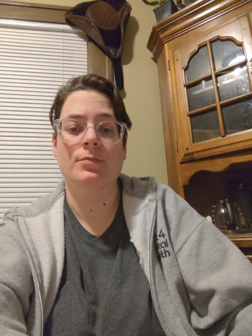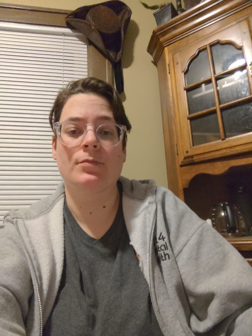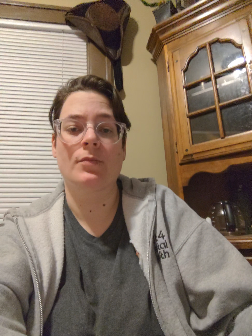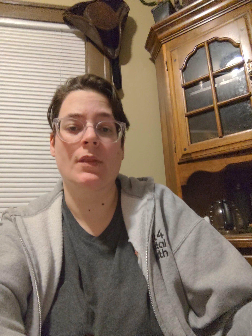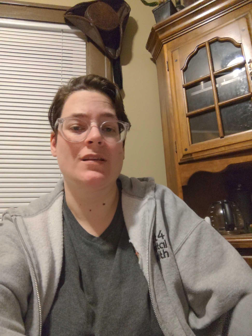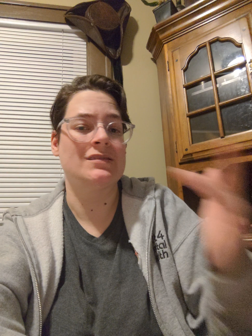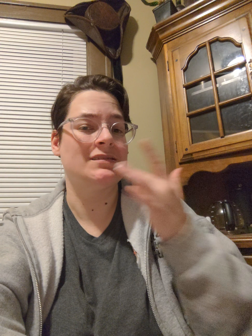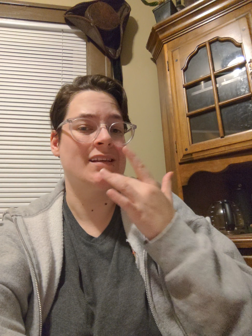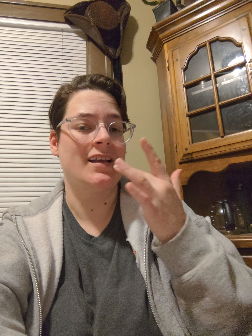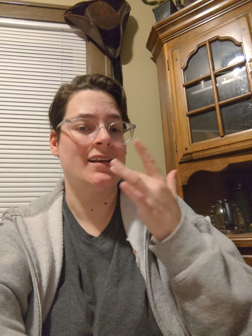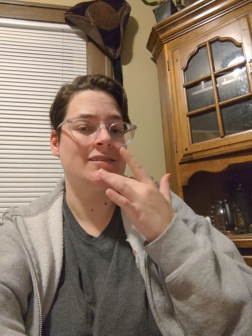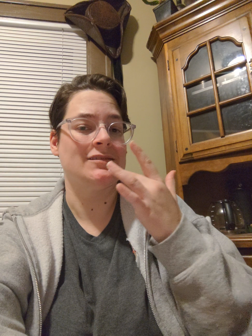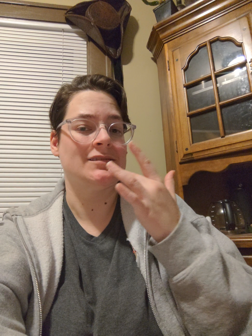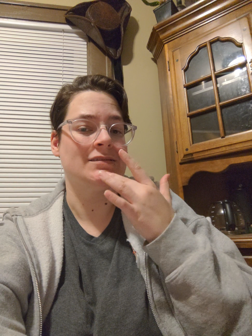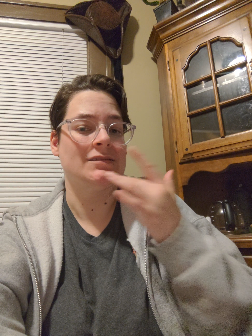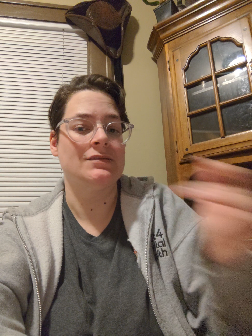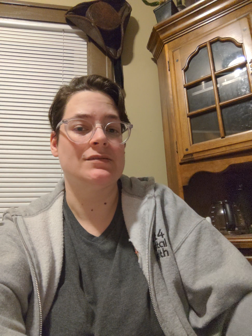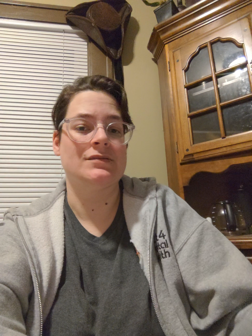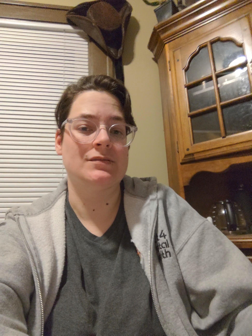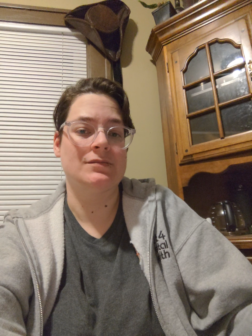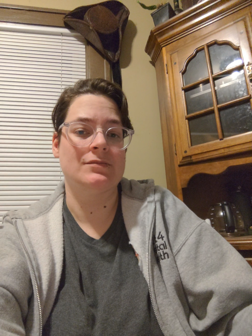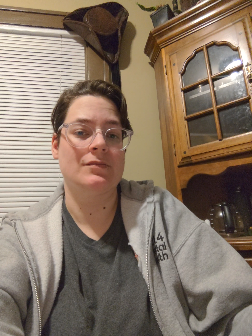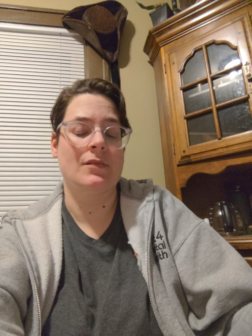taste